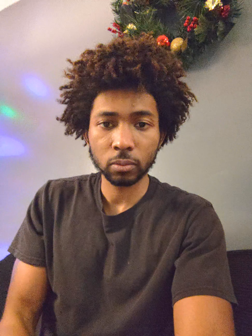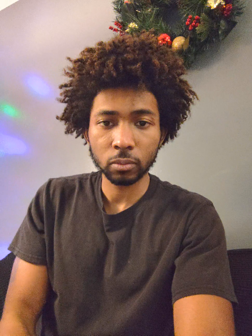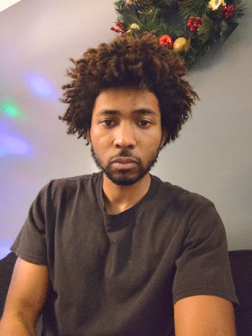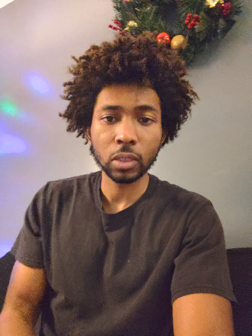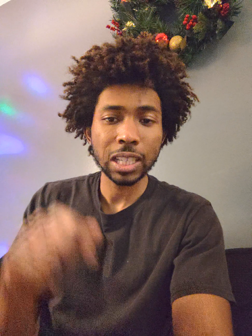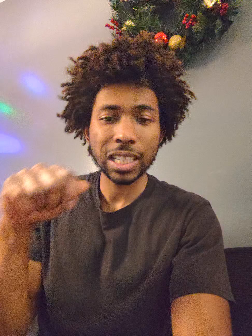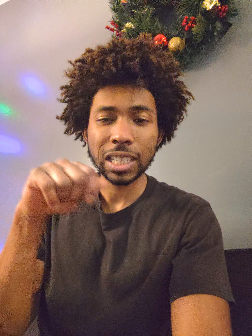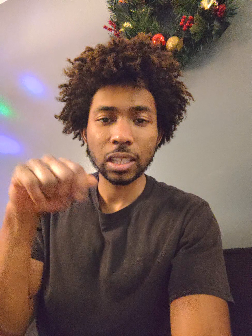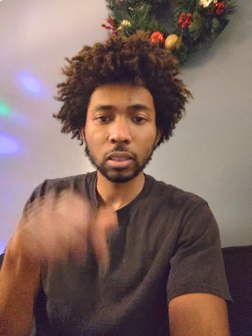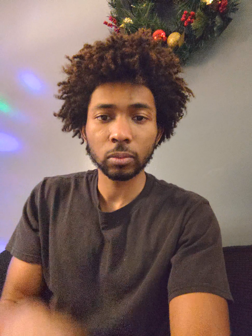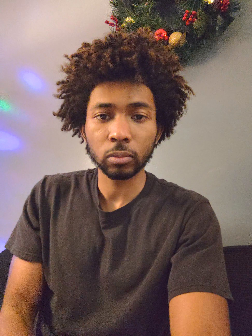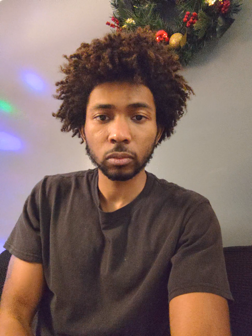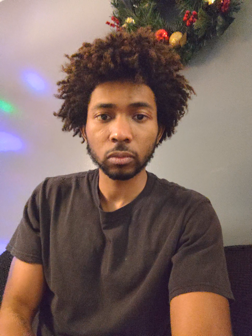toothbrush